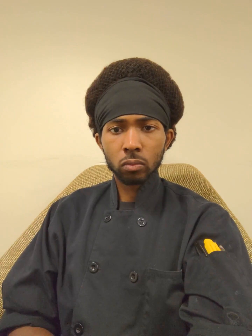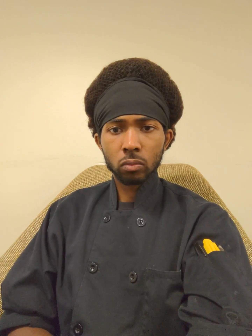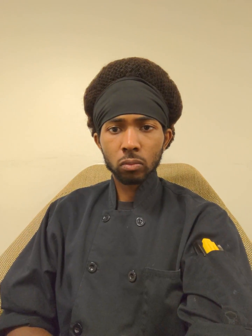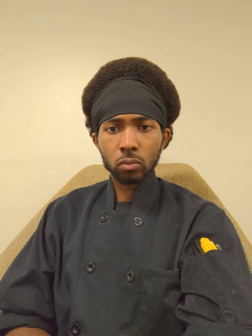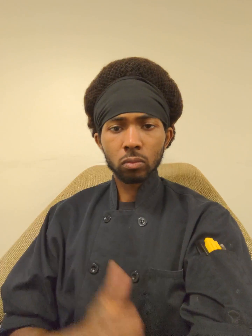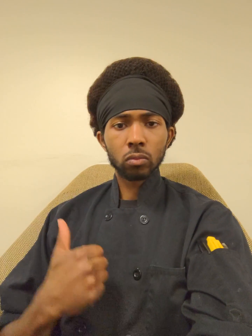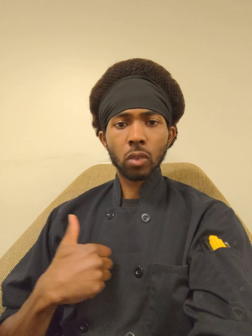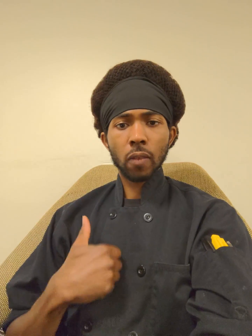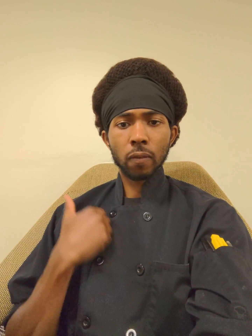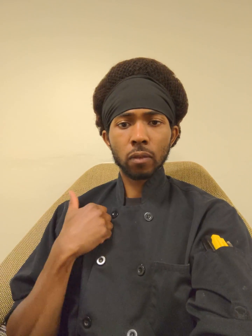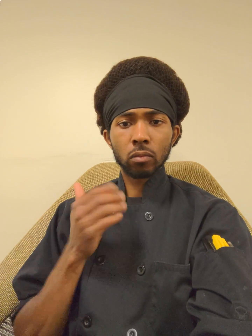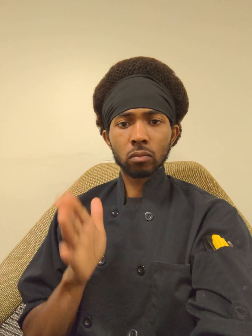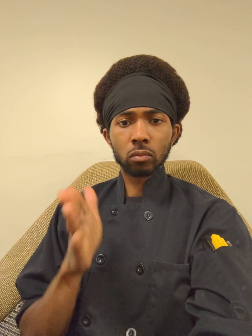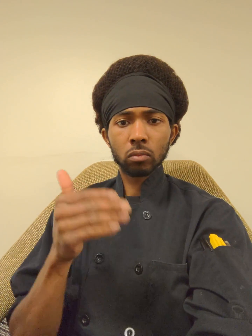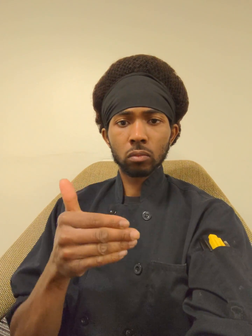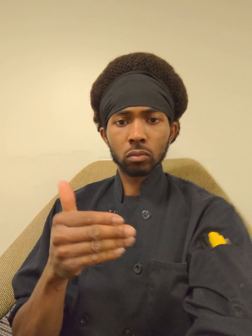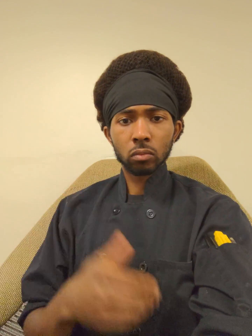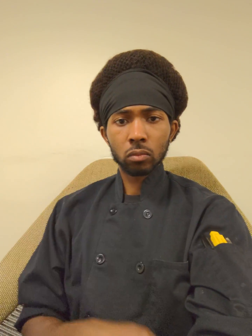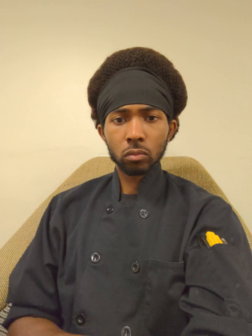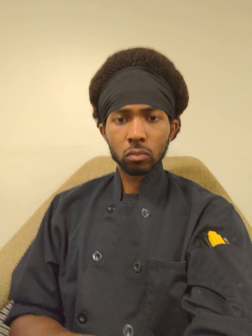living room